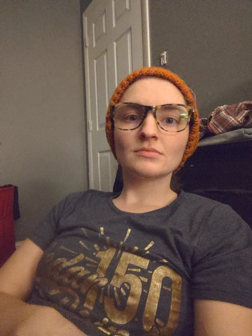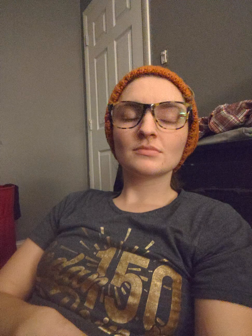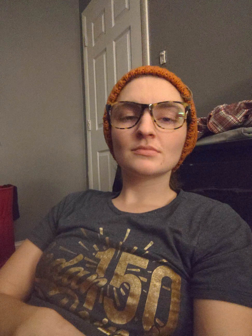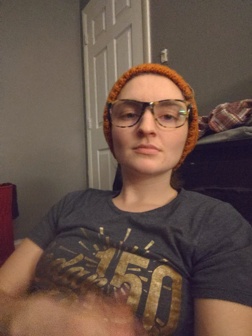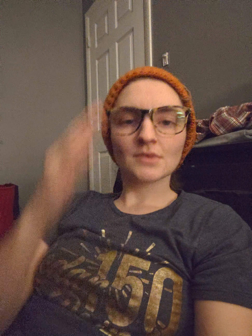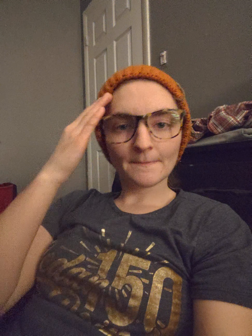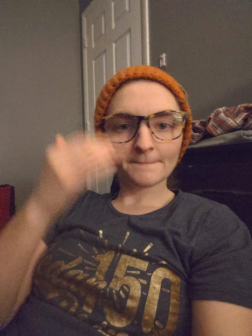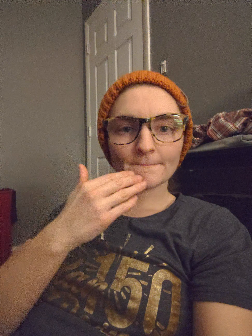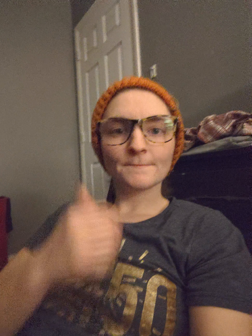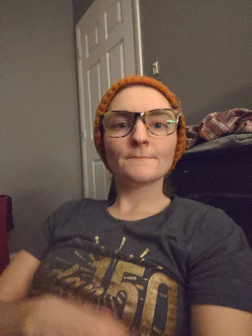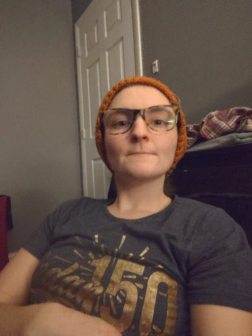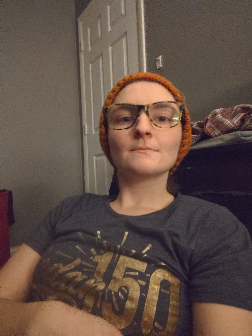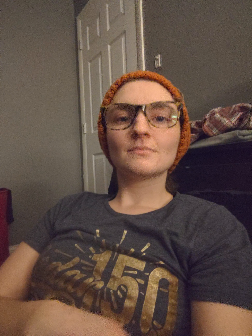head